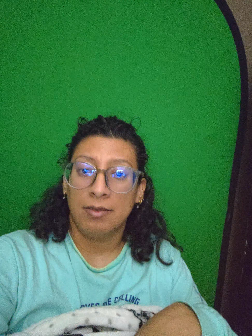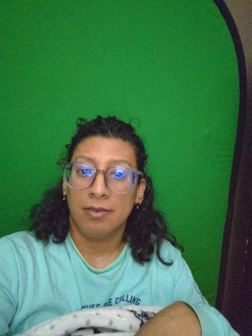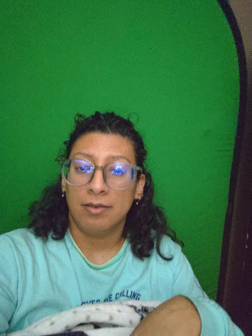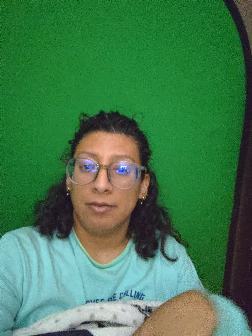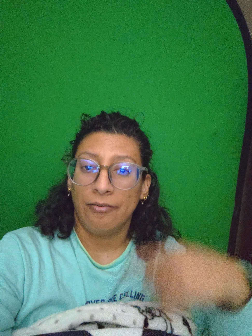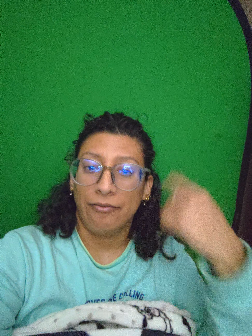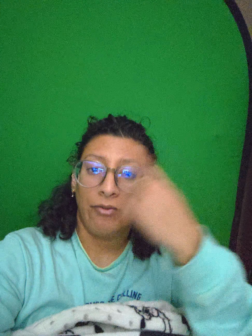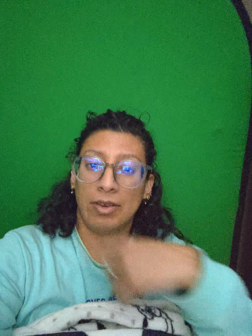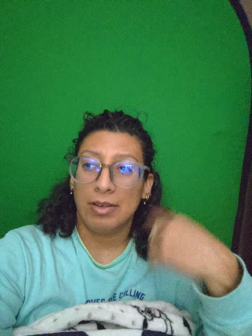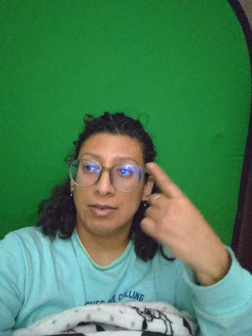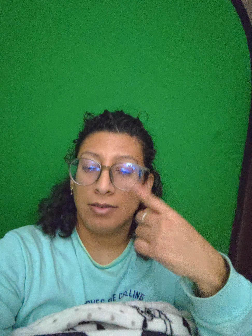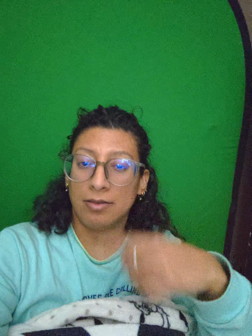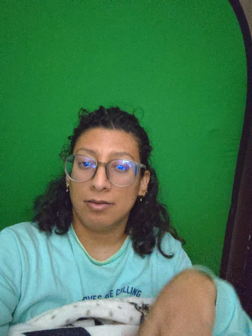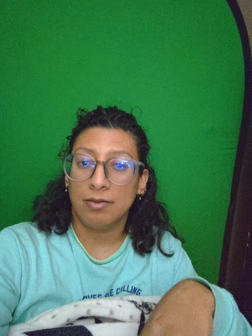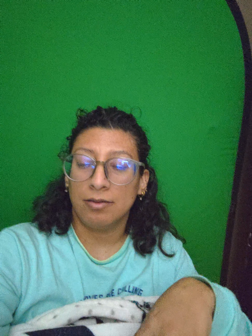face